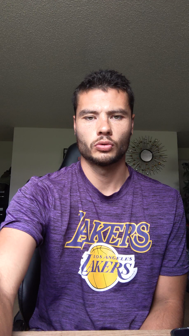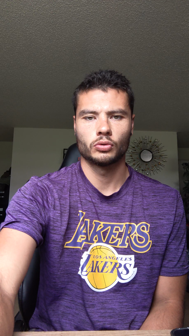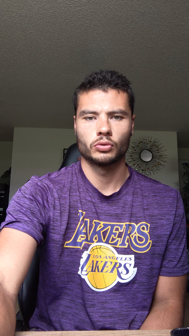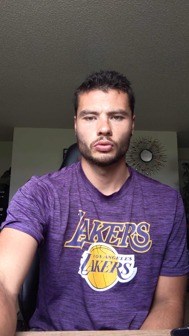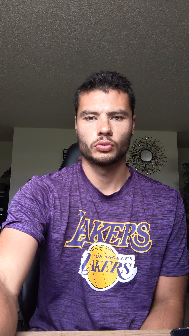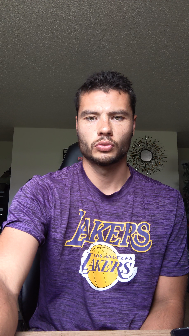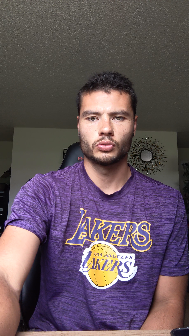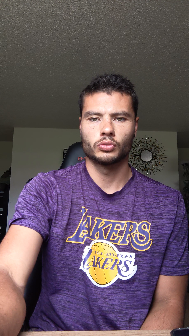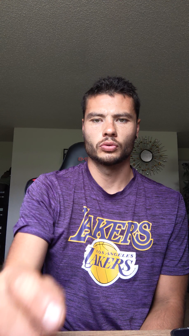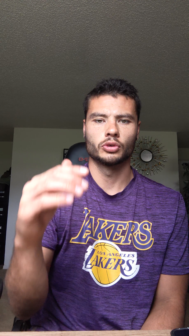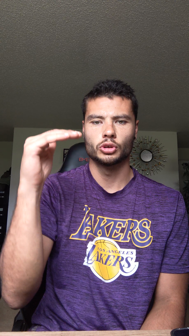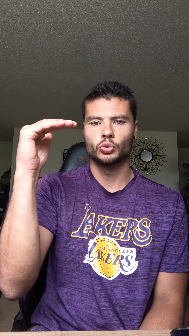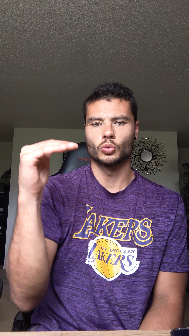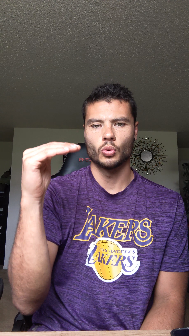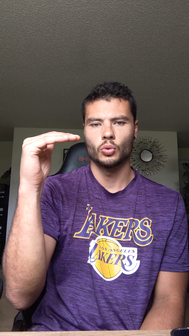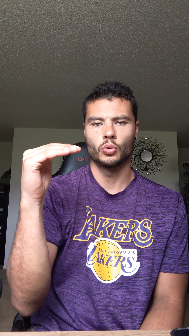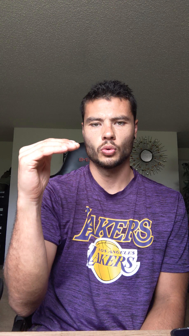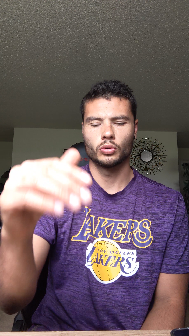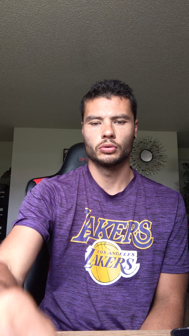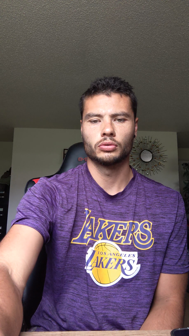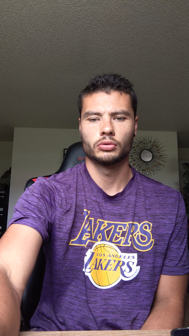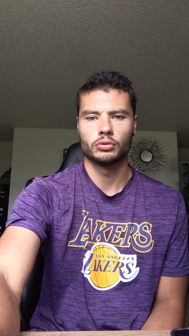short